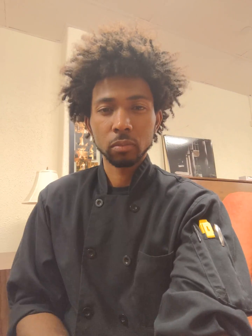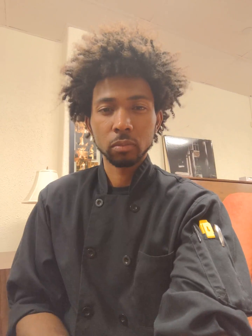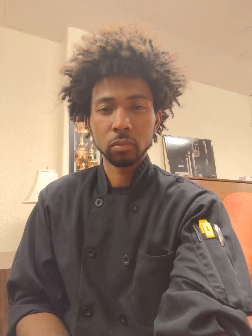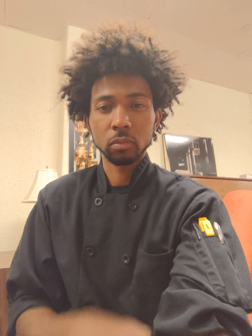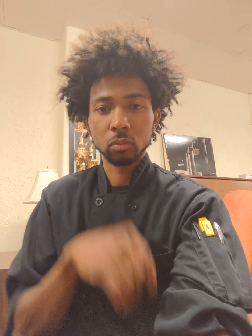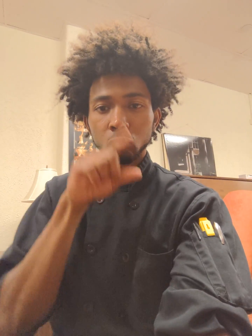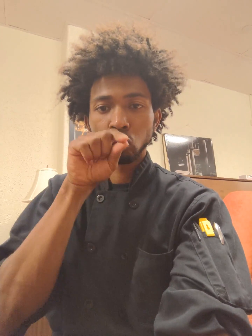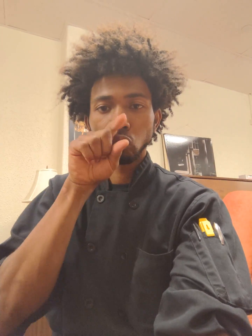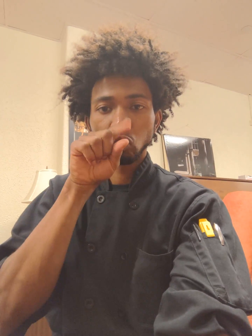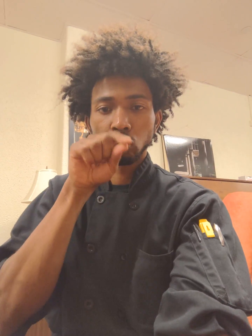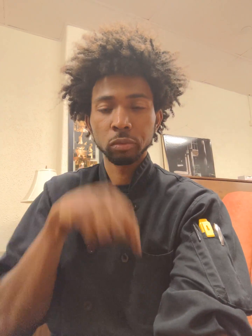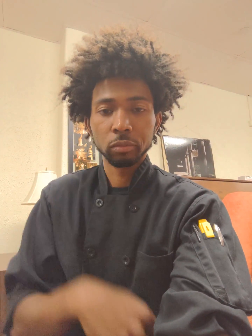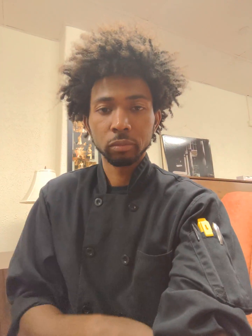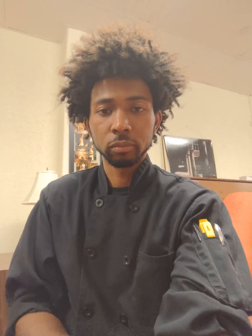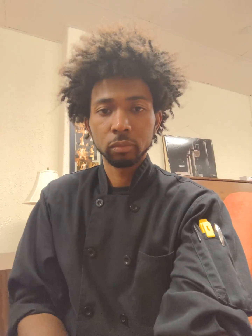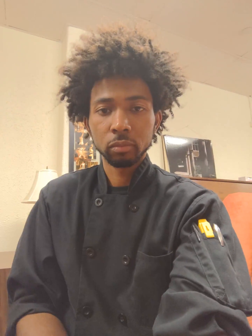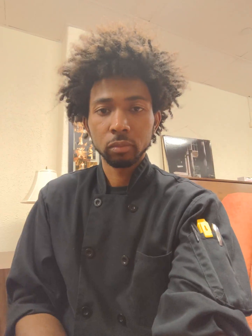chicken